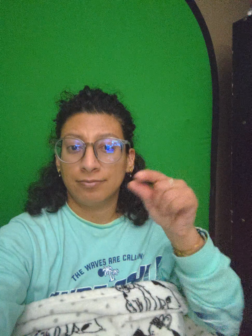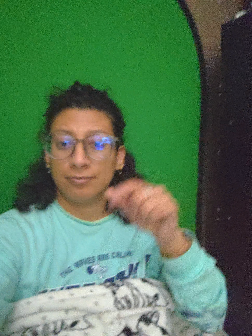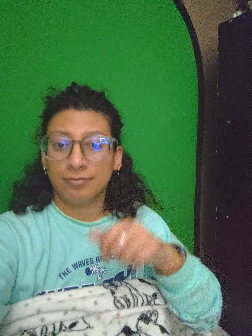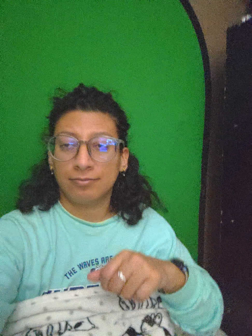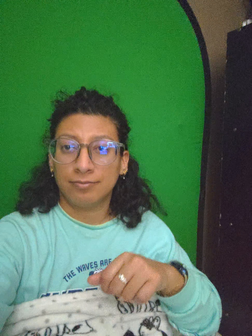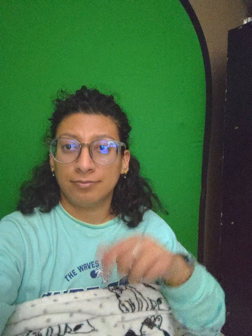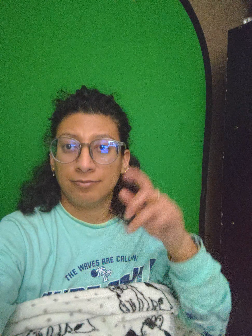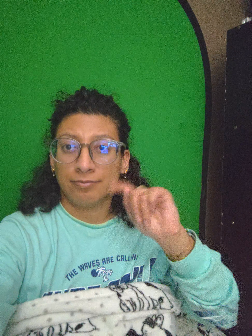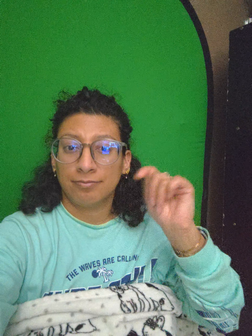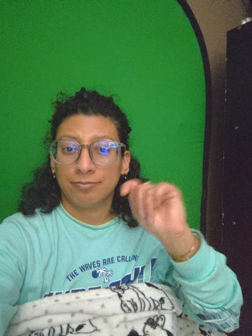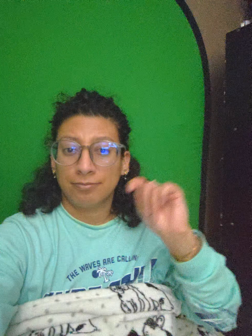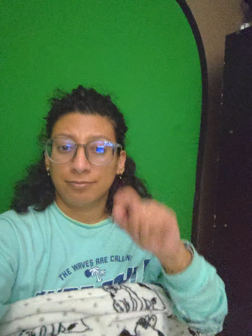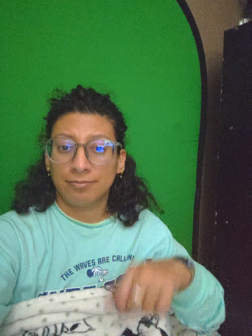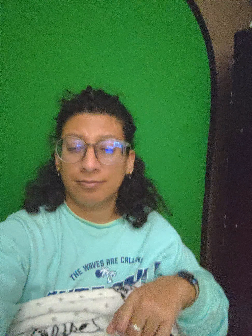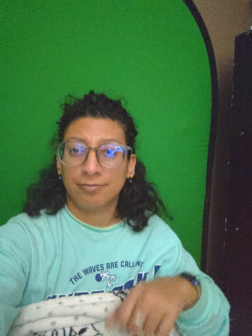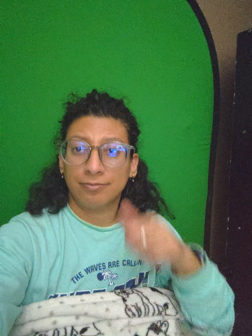potty